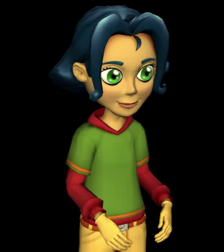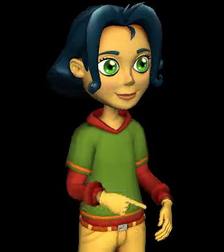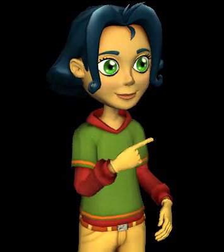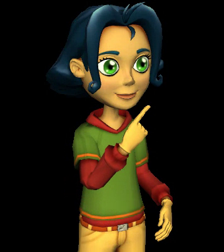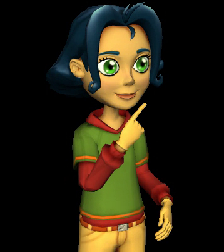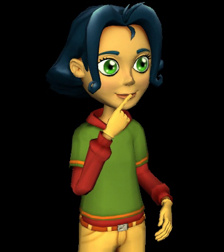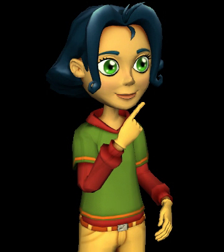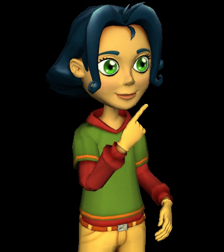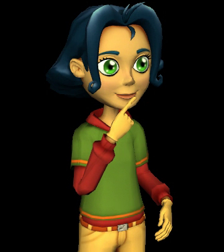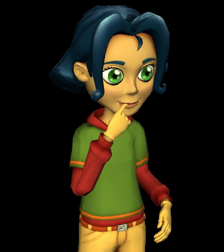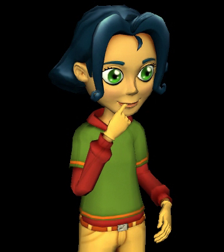طعم